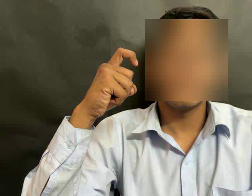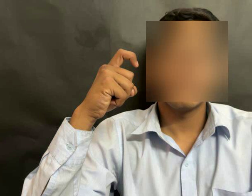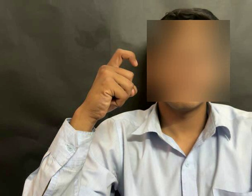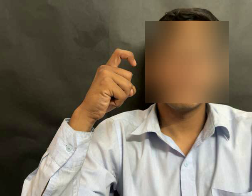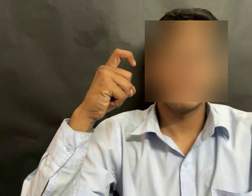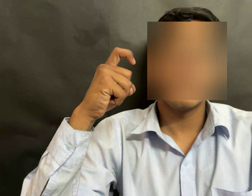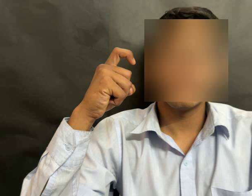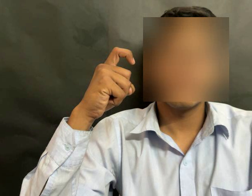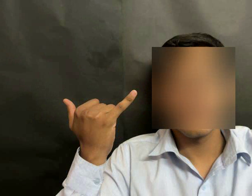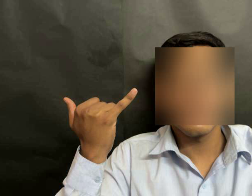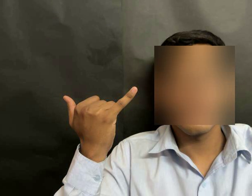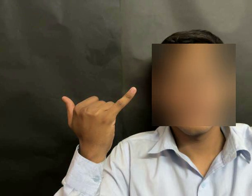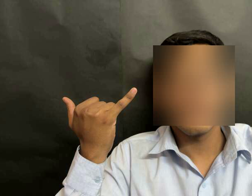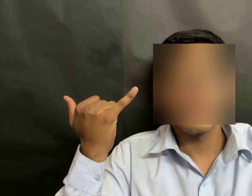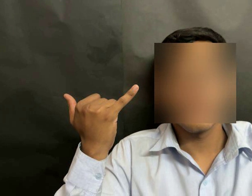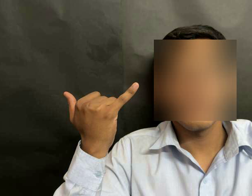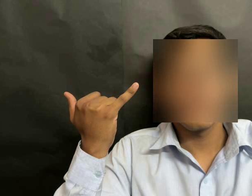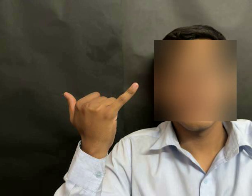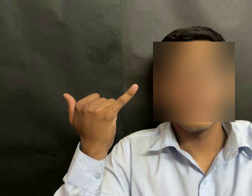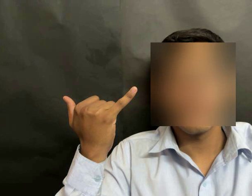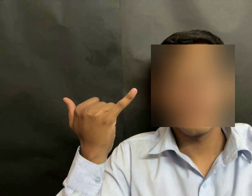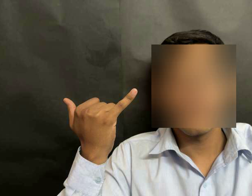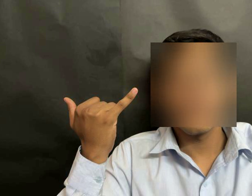Y